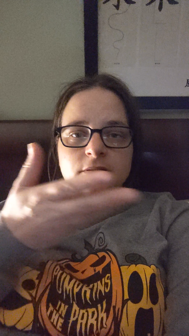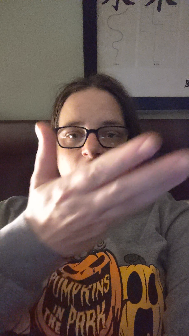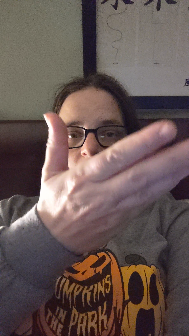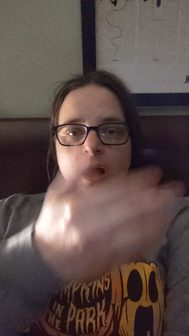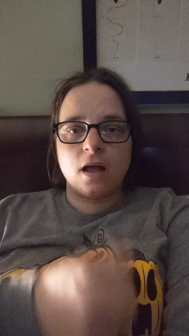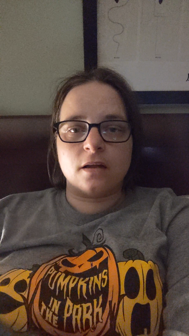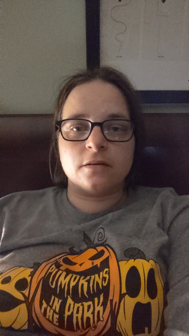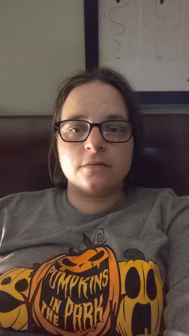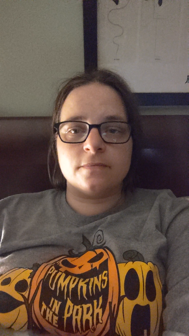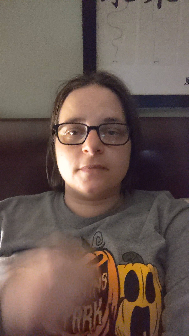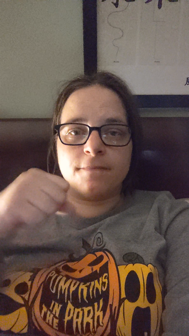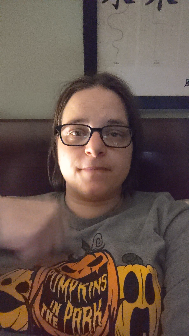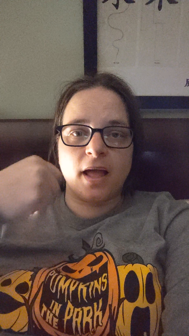bicycle